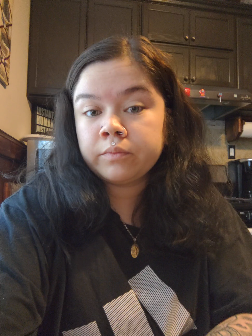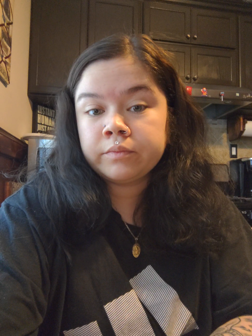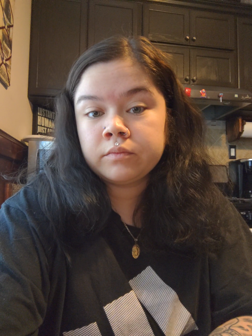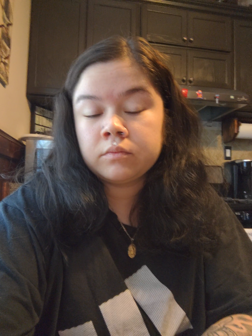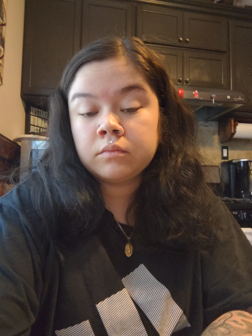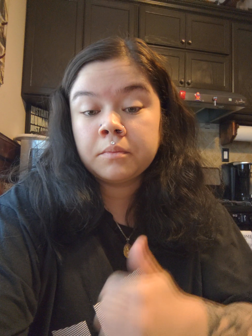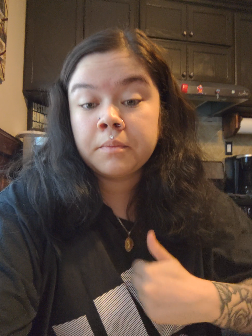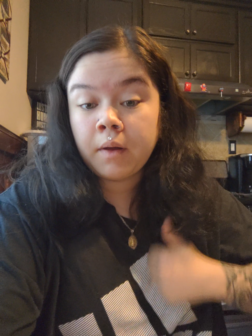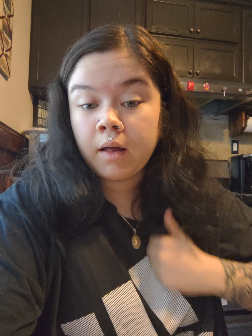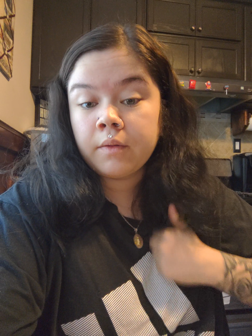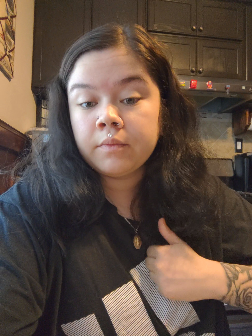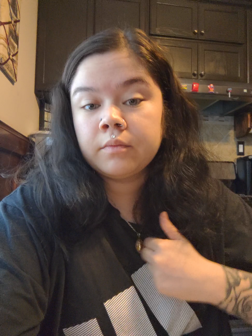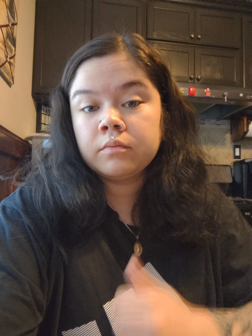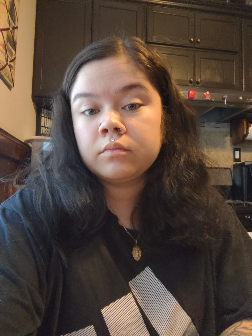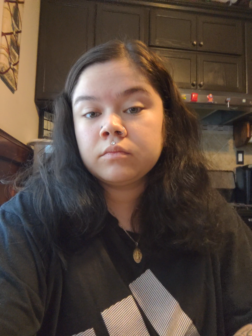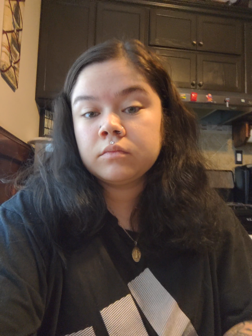bath